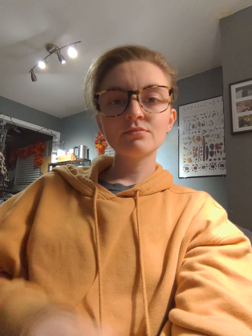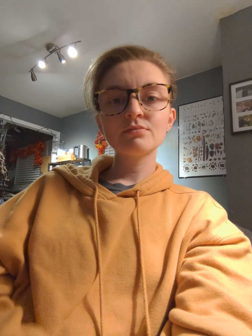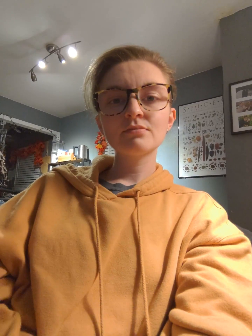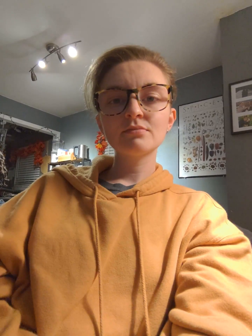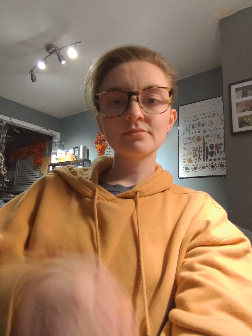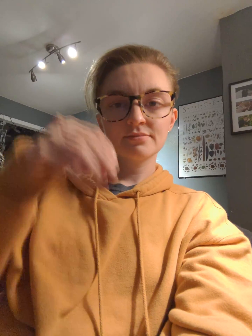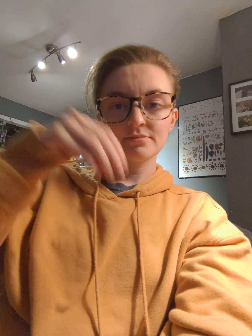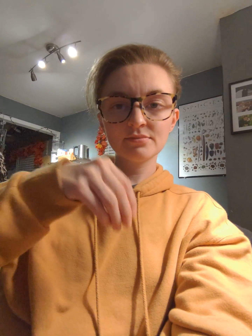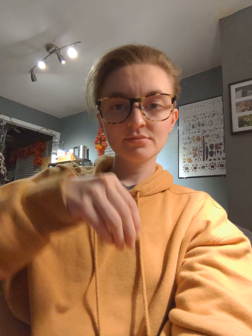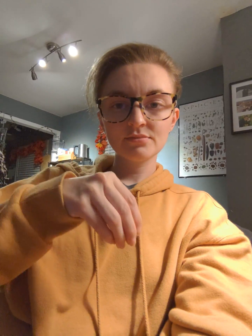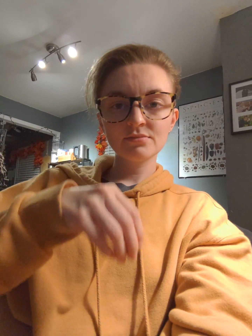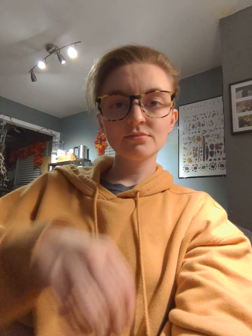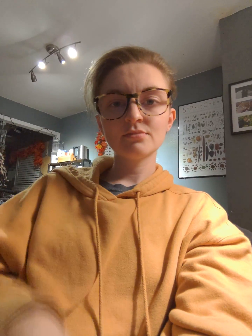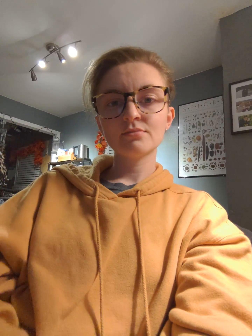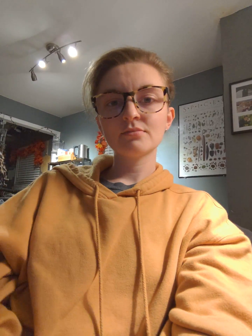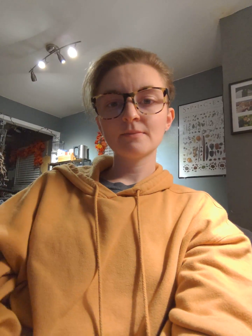inside